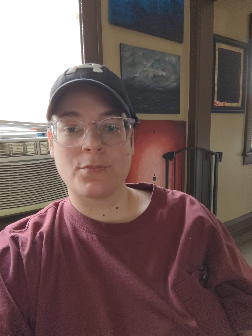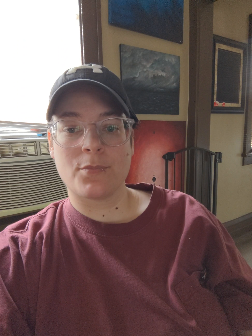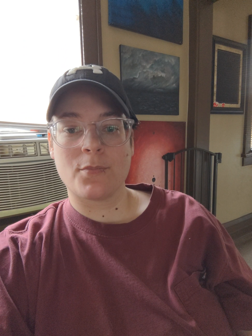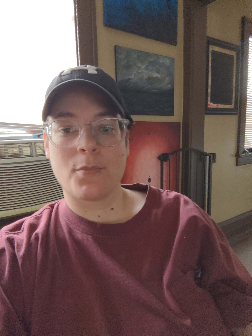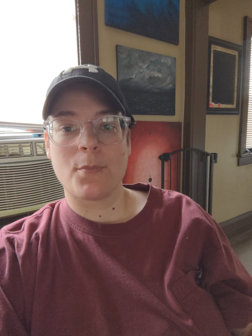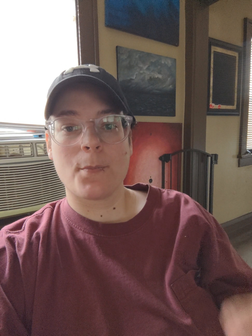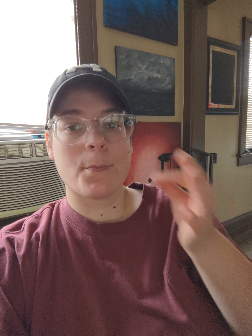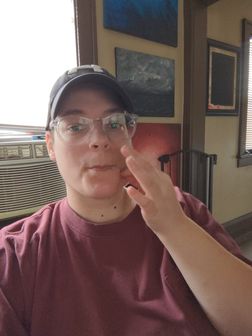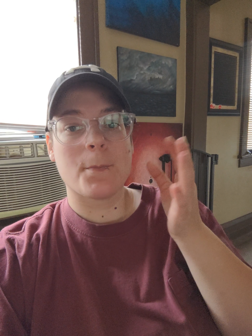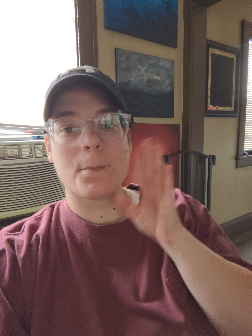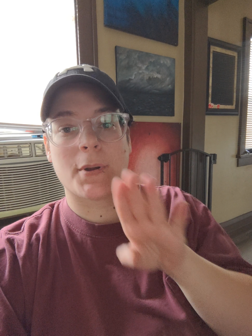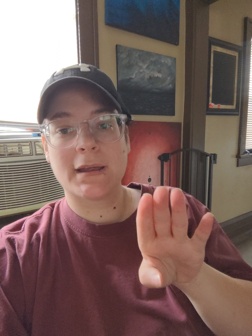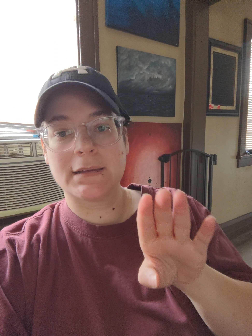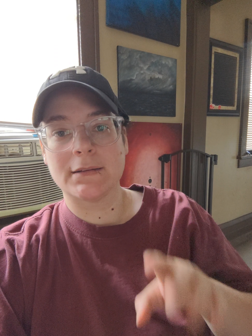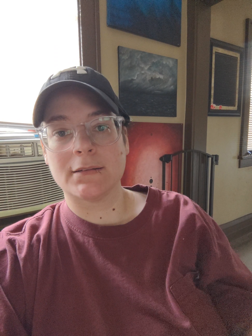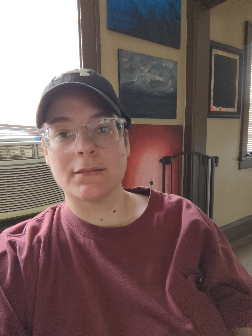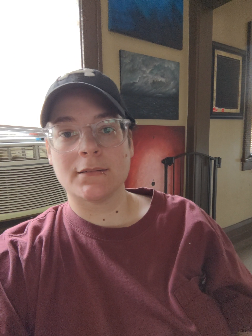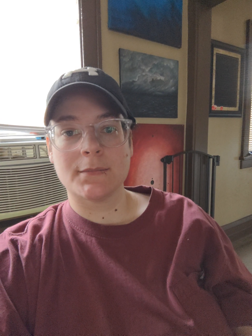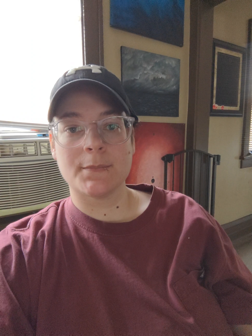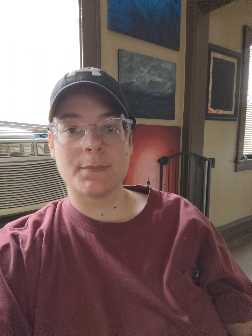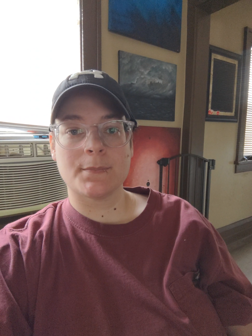bee